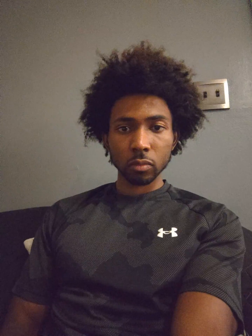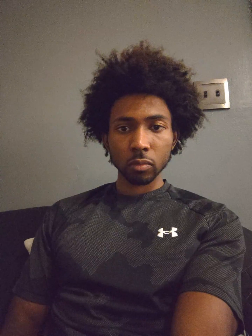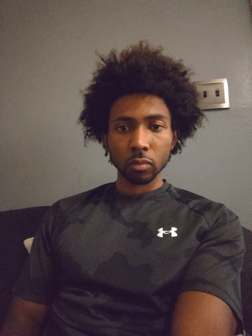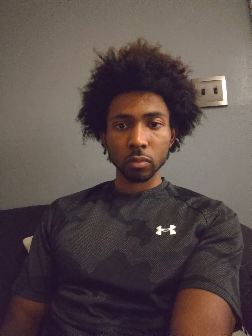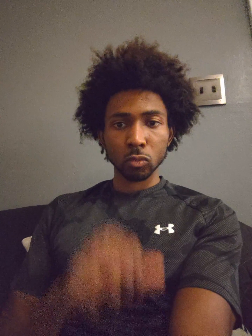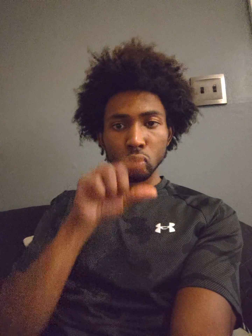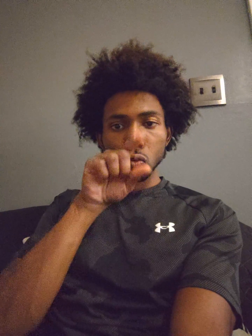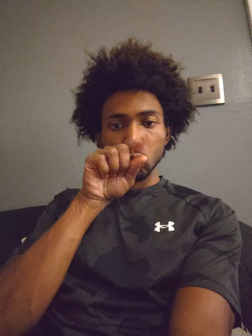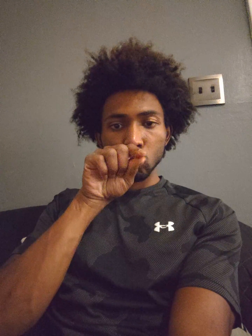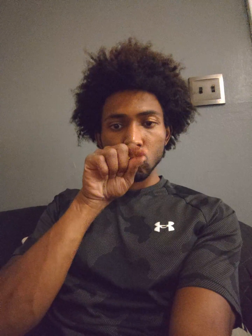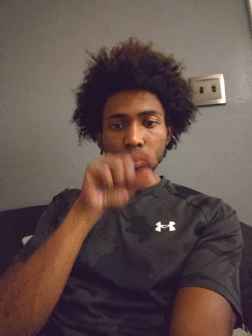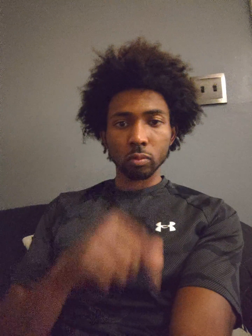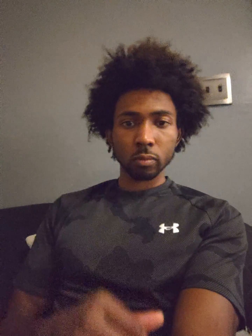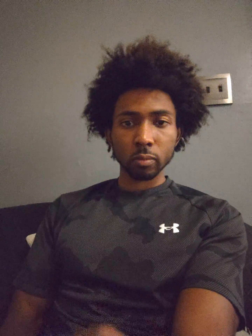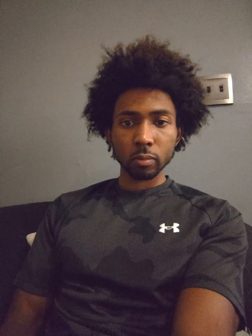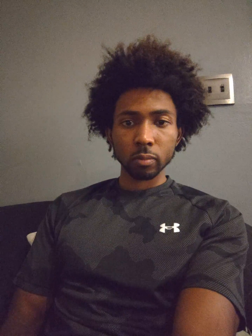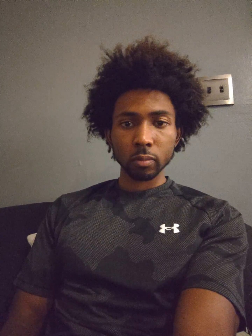chicken